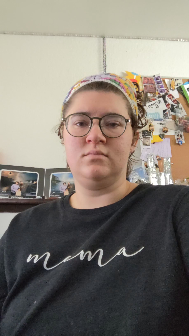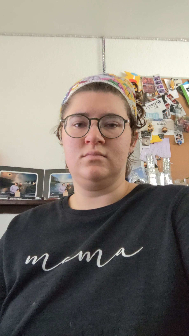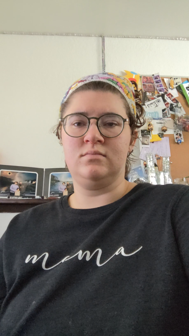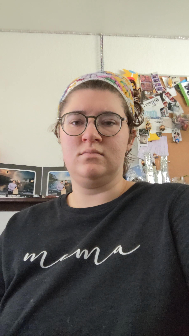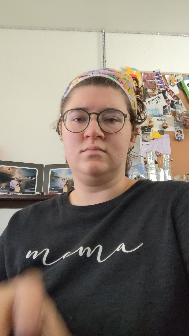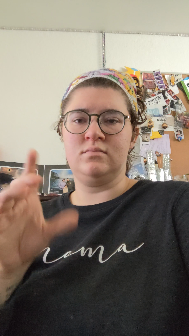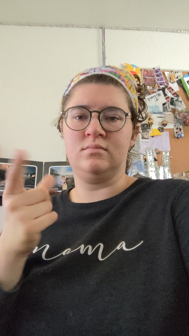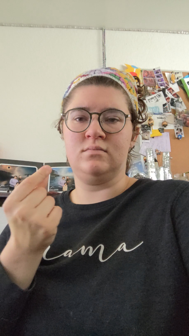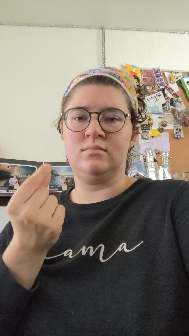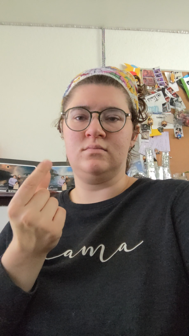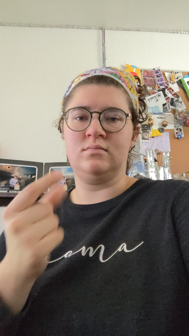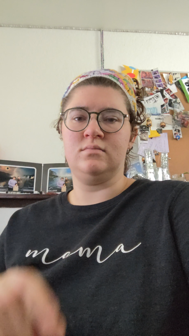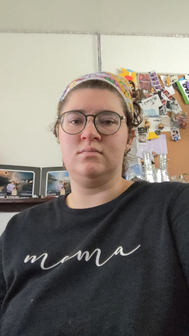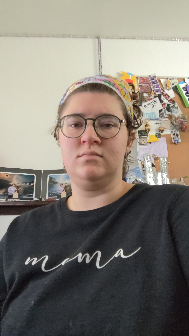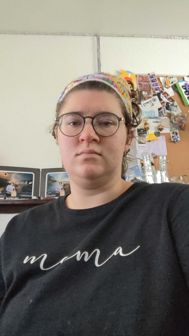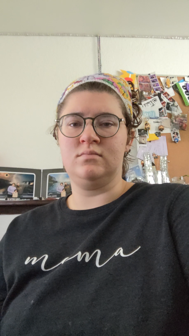do